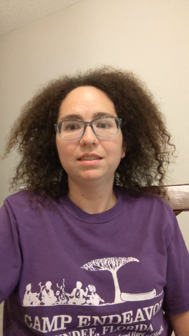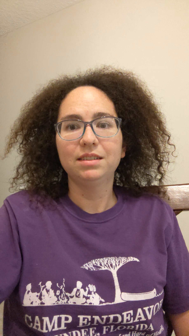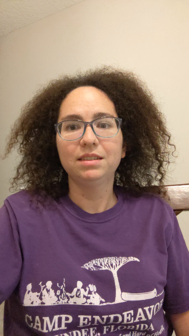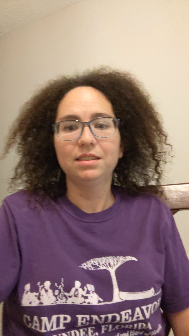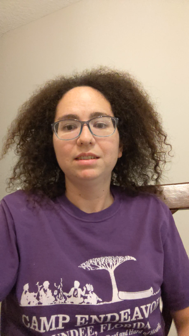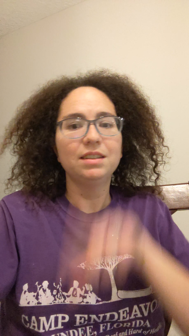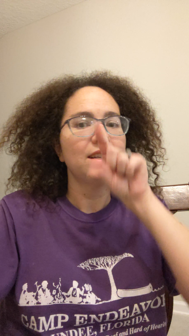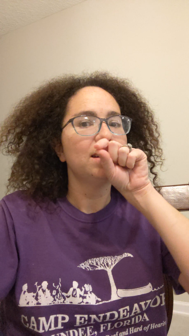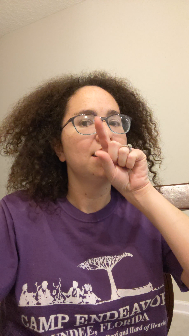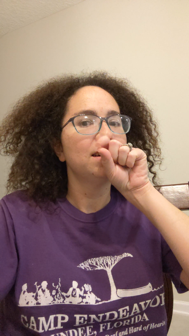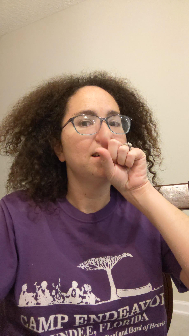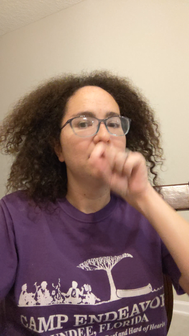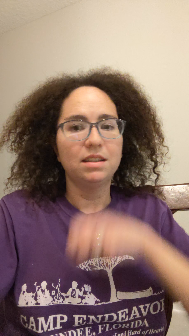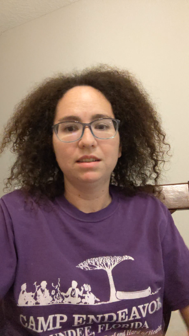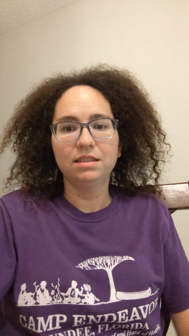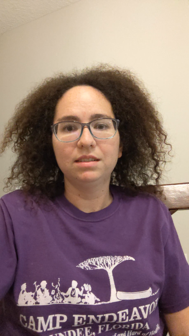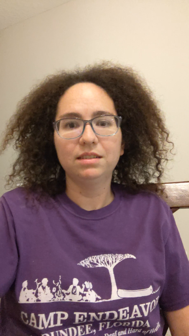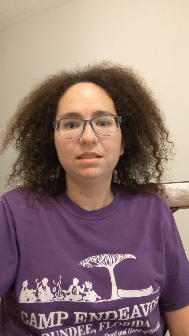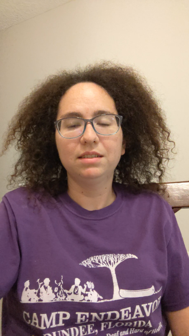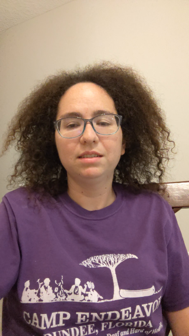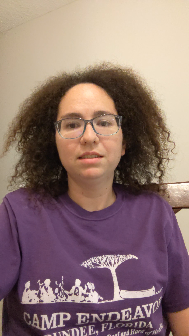chicken